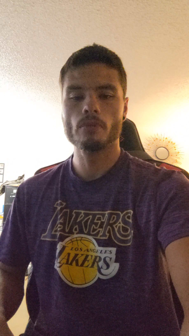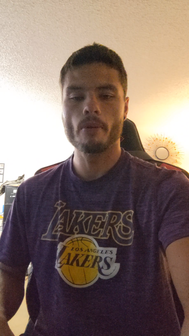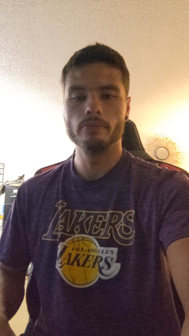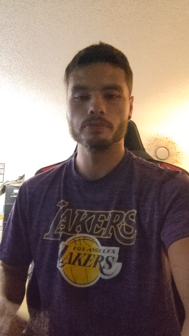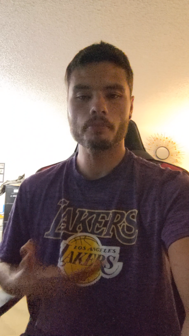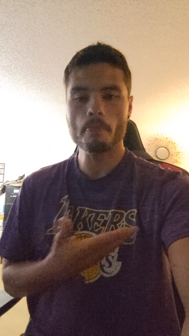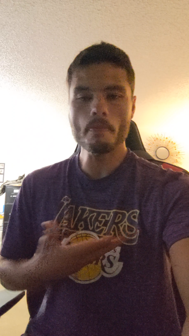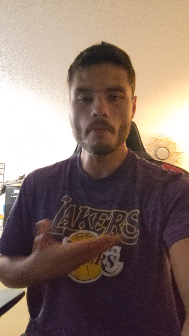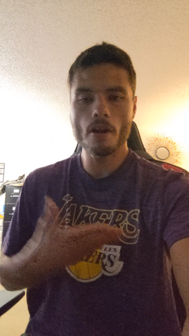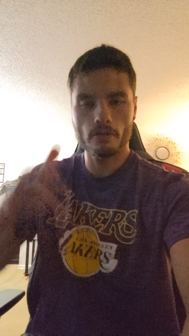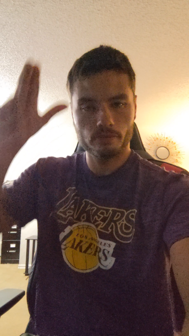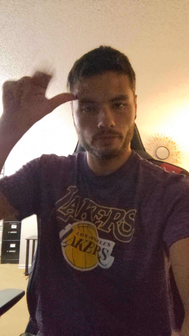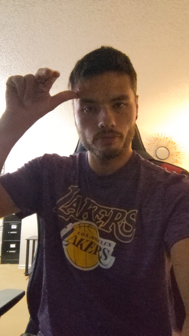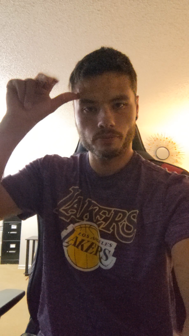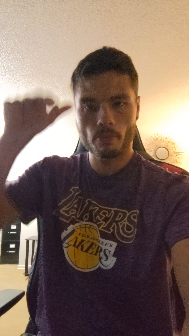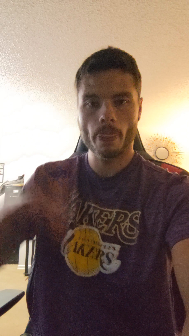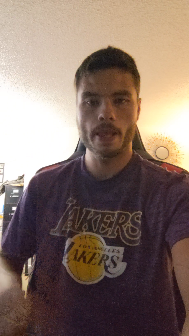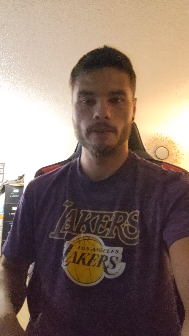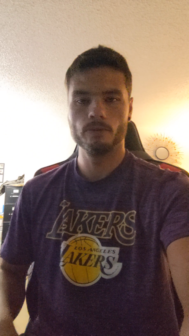pony